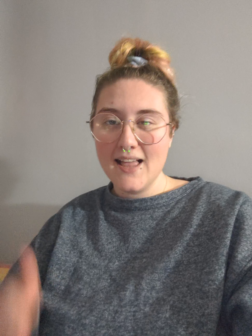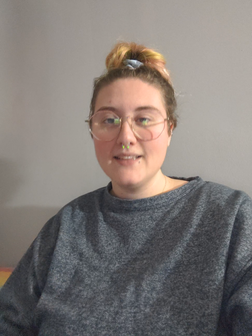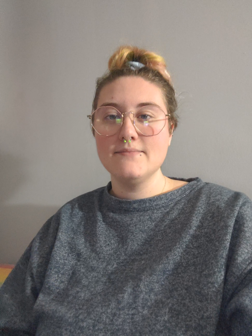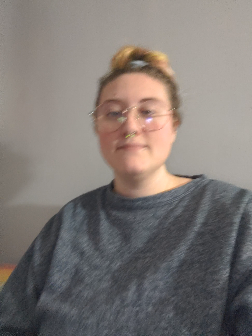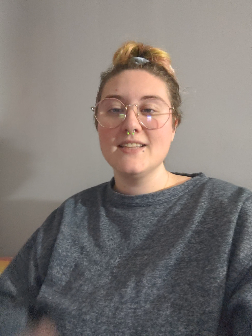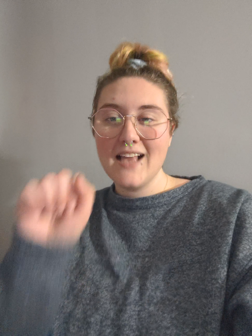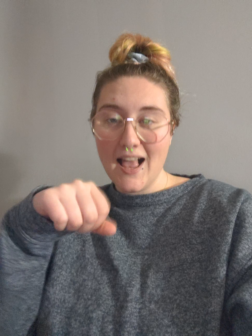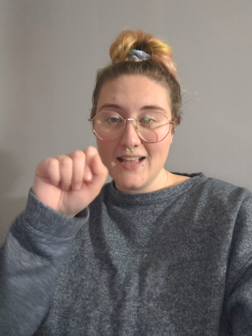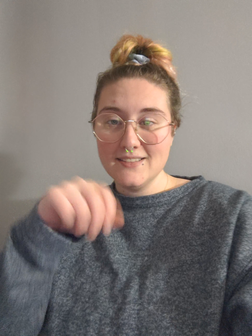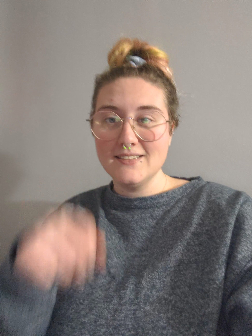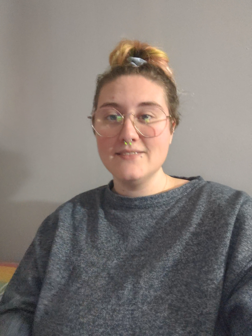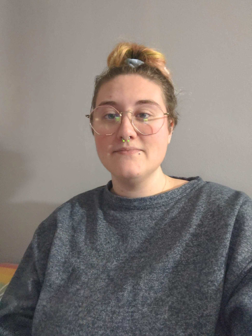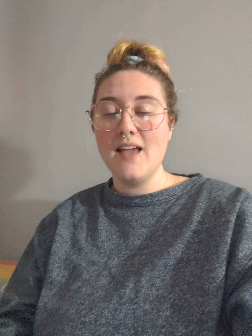yes